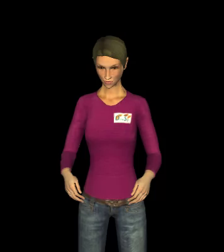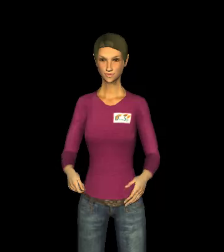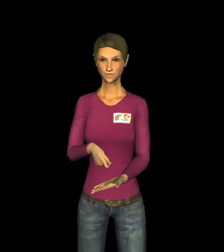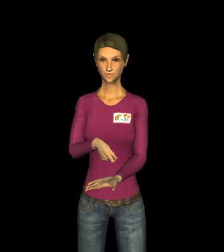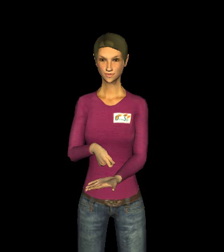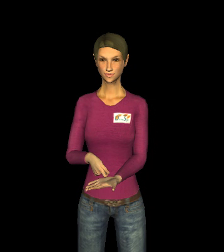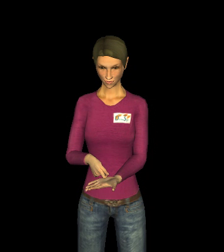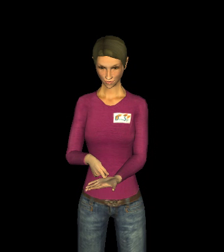يشتري